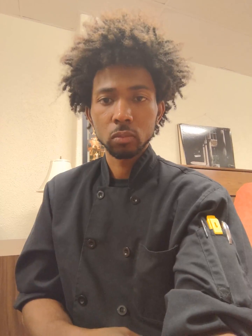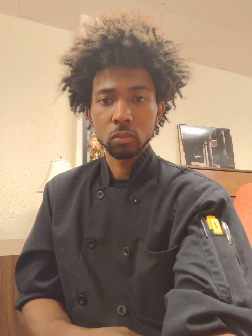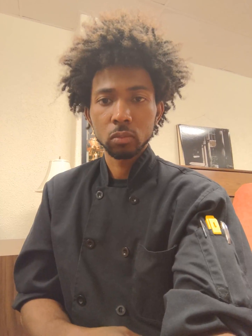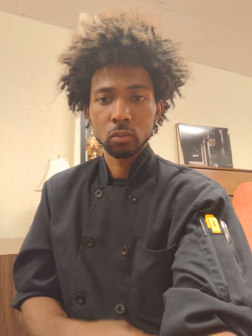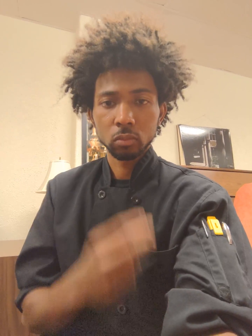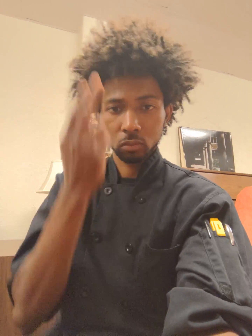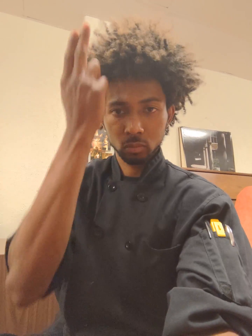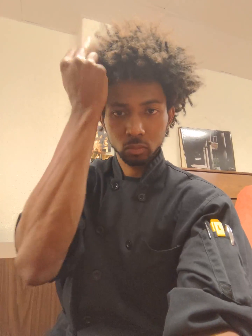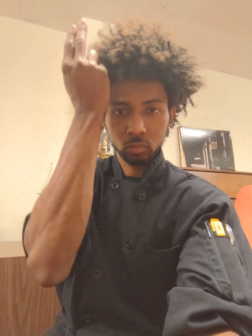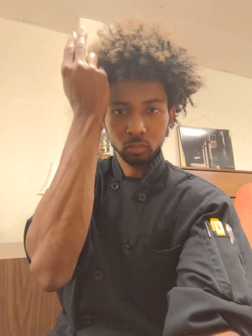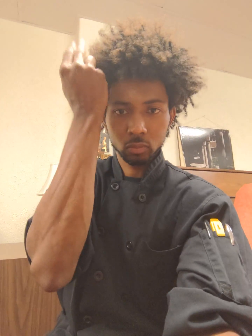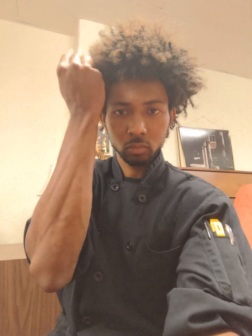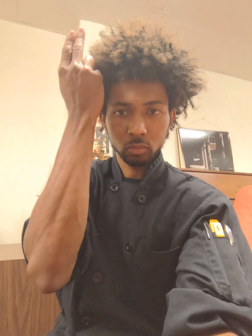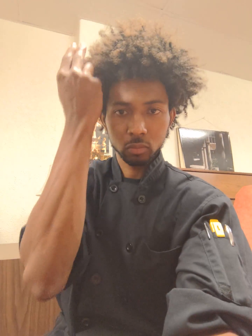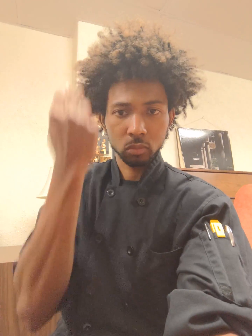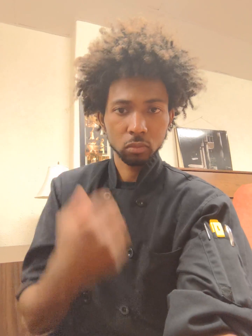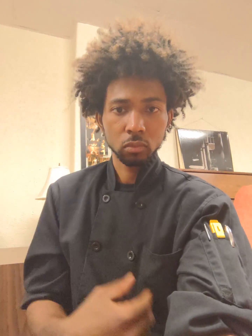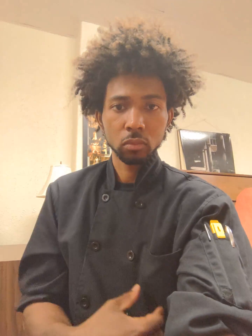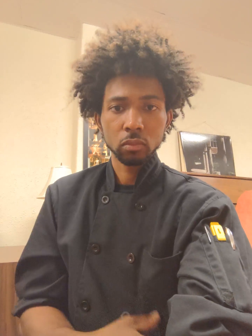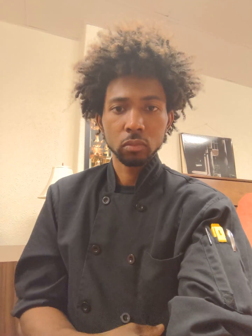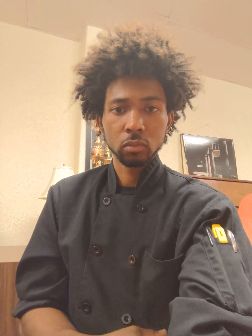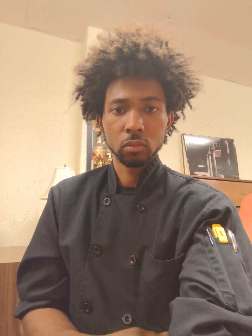bunny